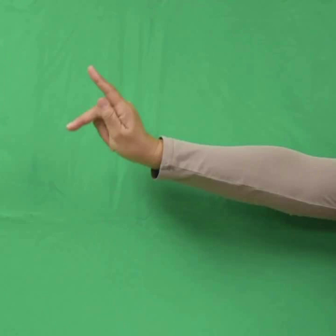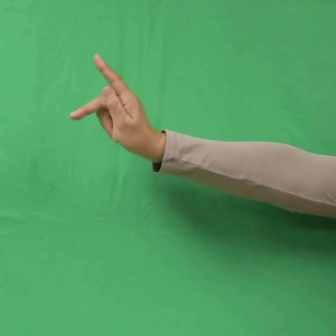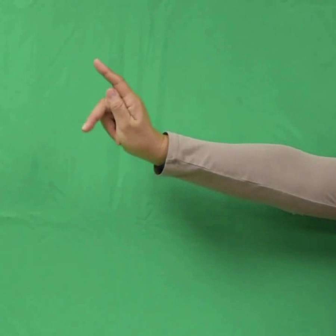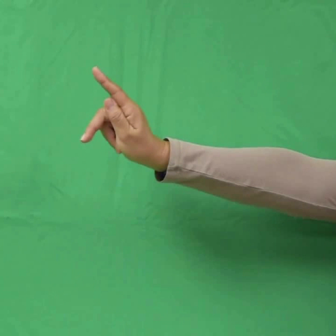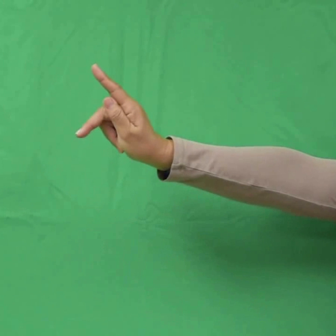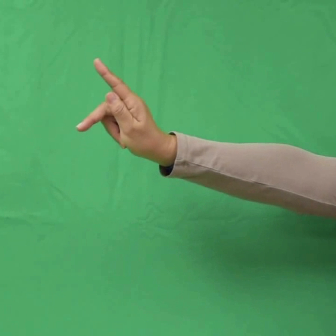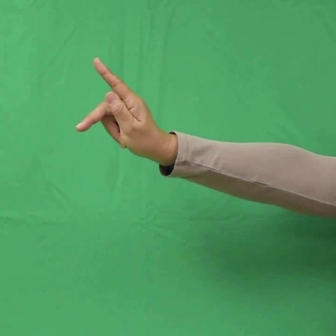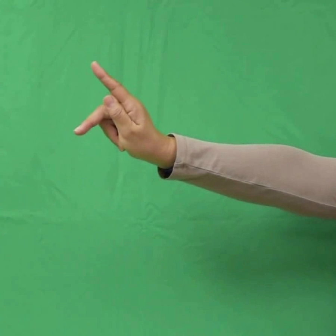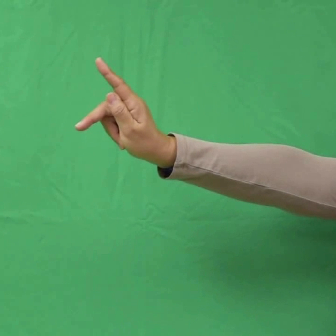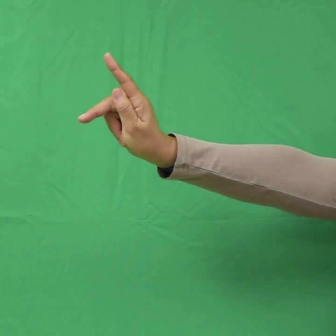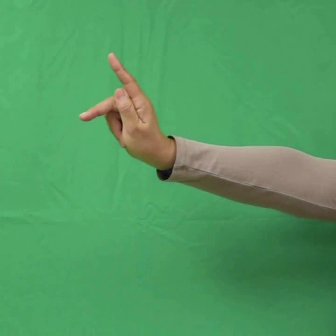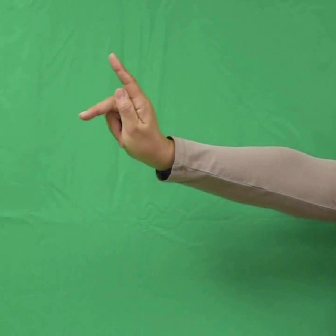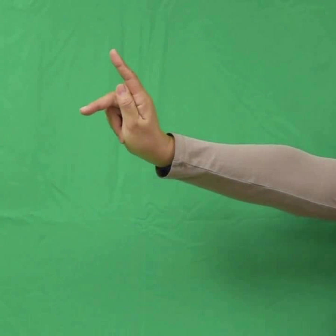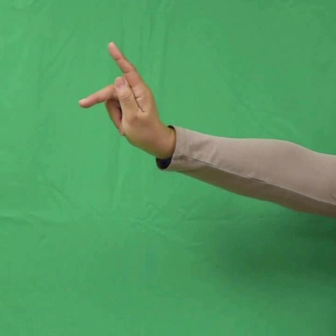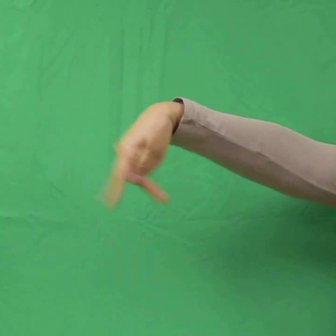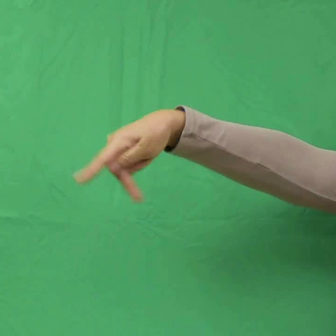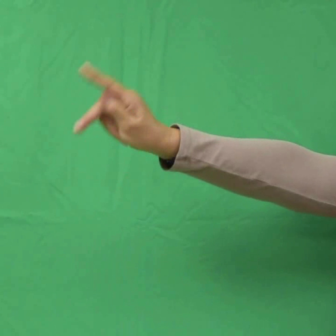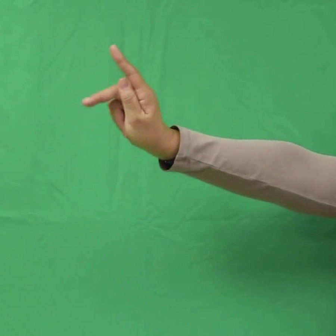K